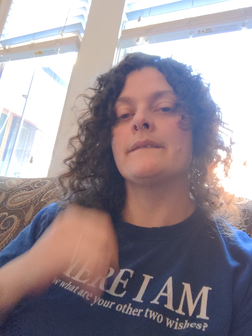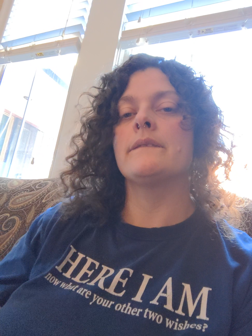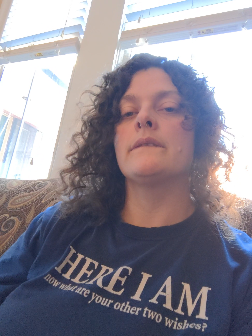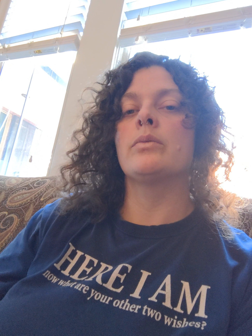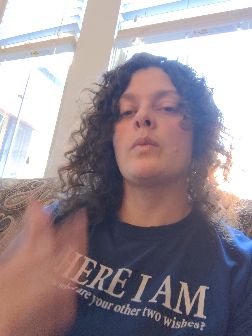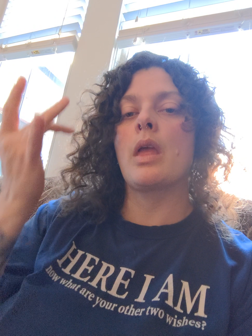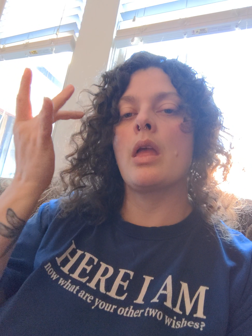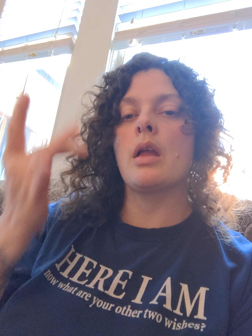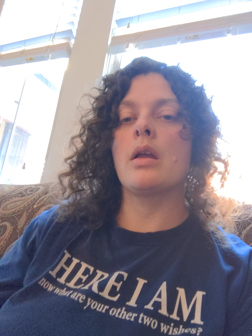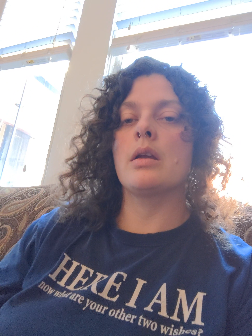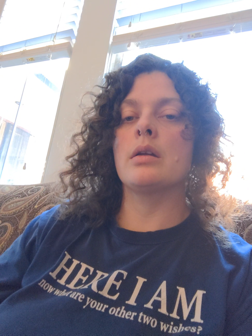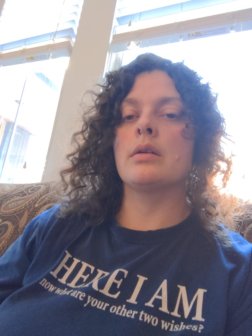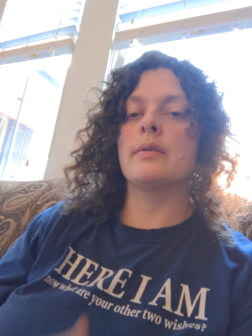why